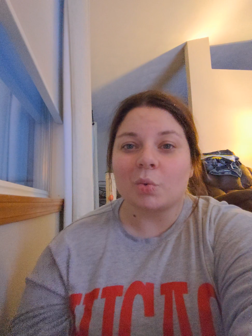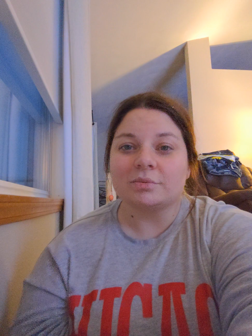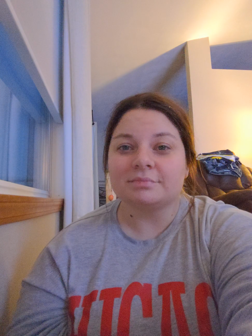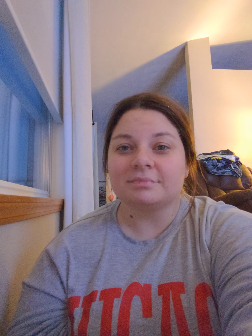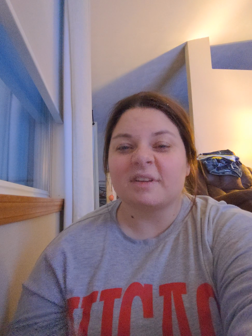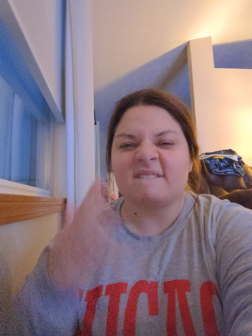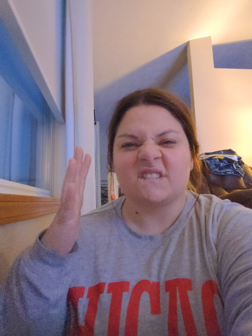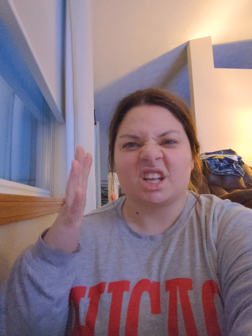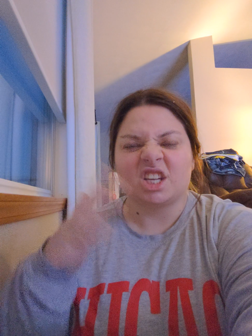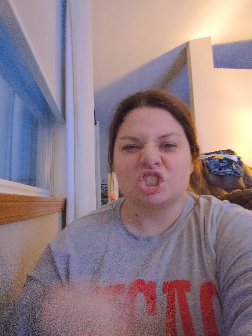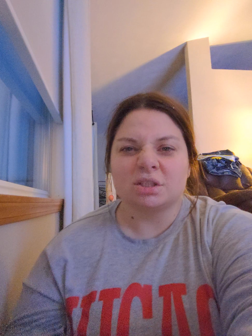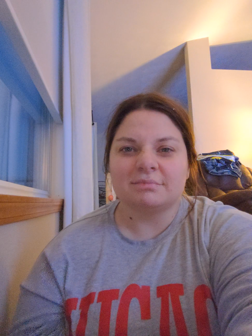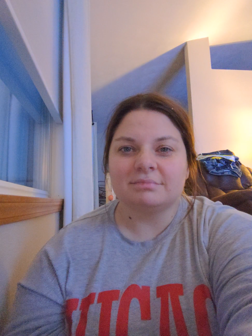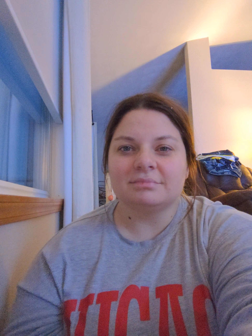finish